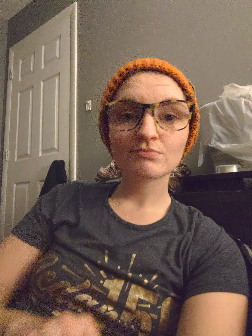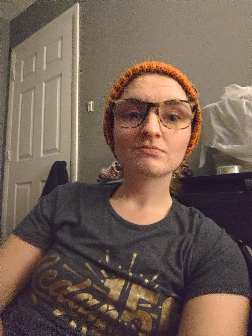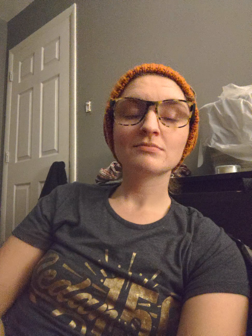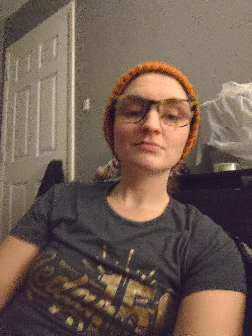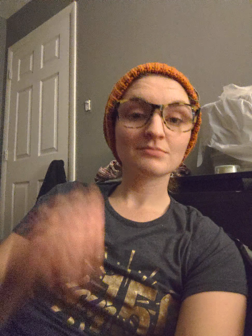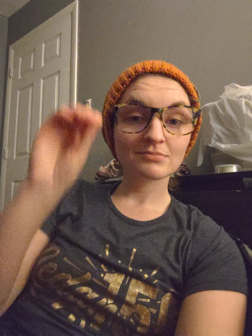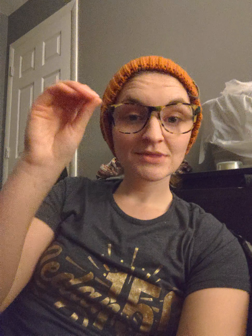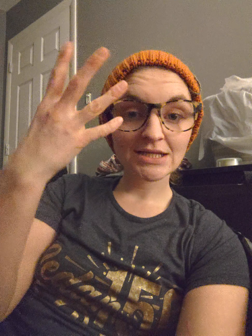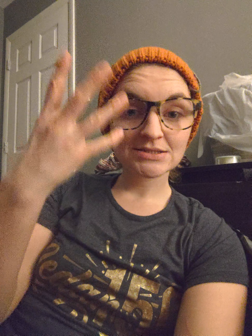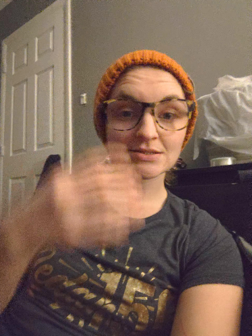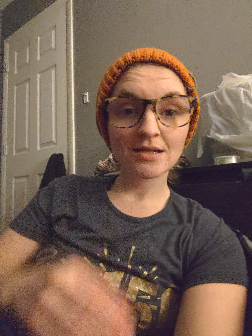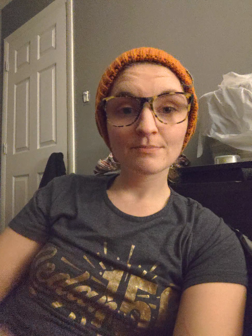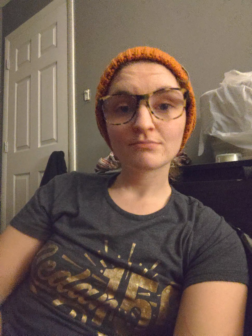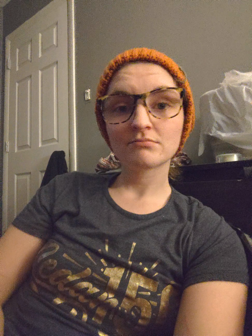sun